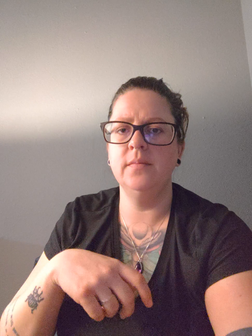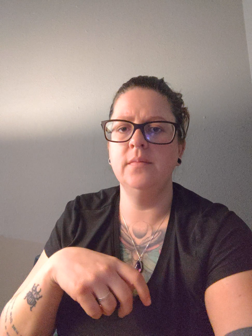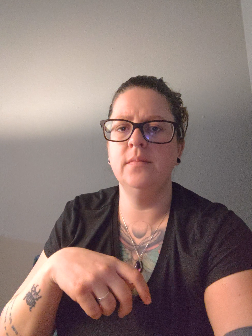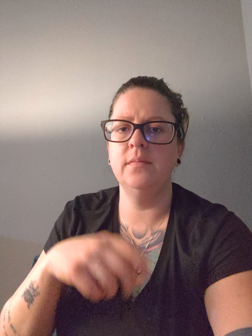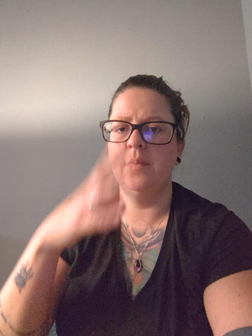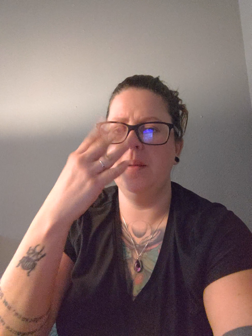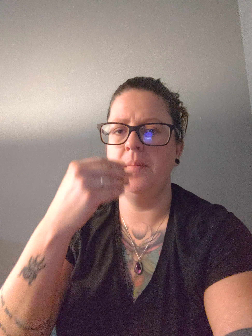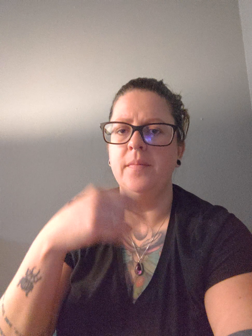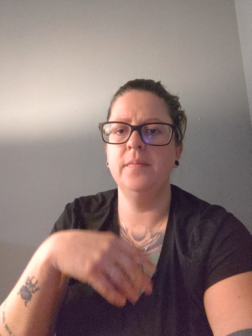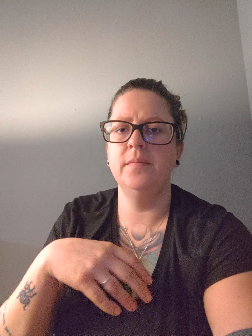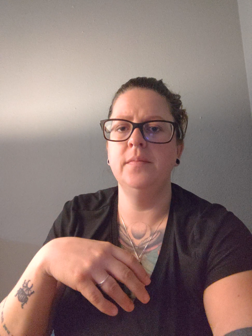nap